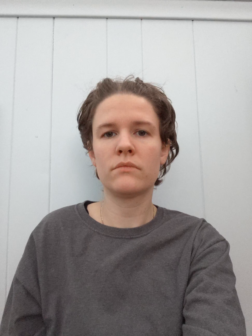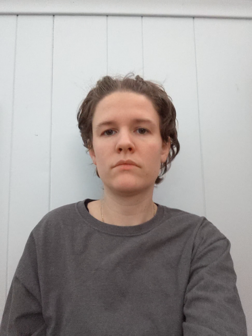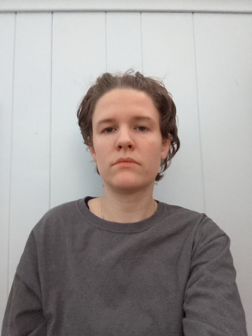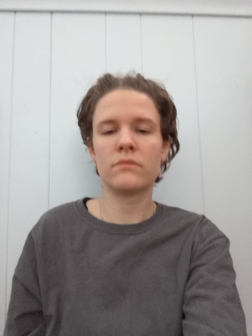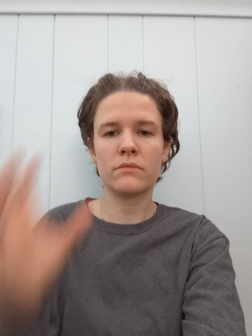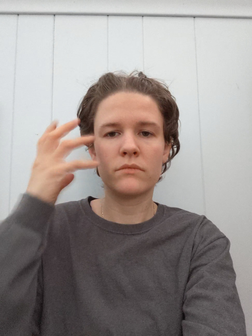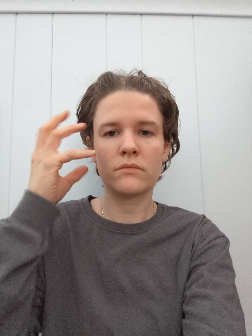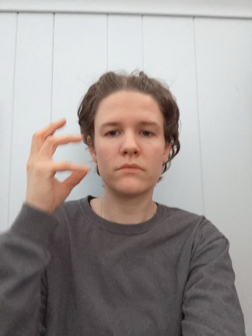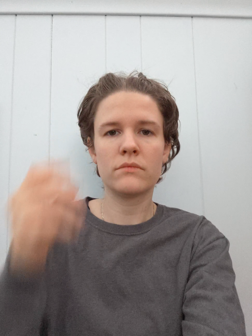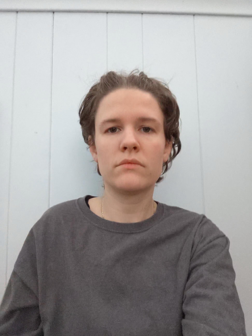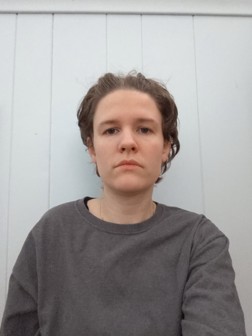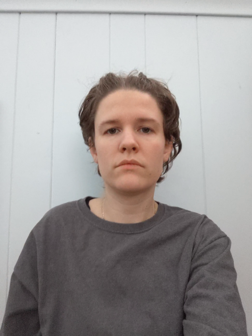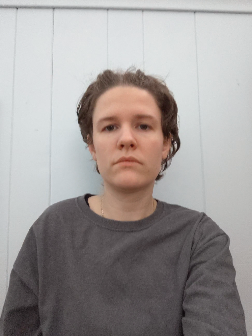radio